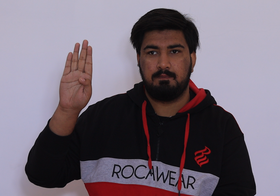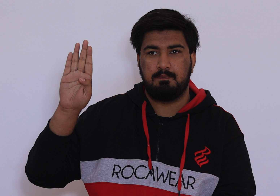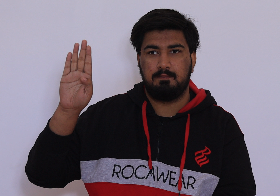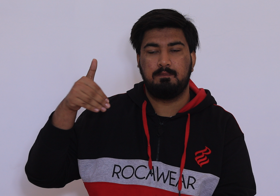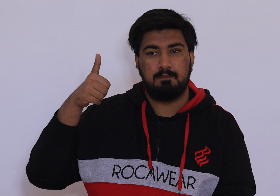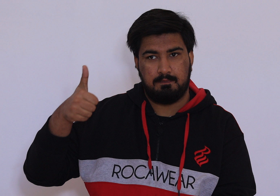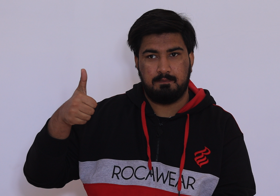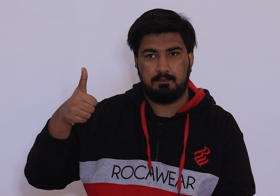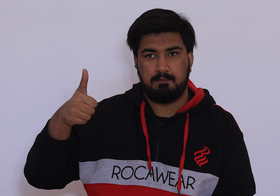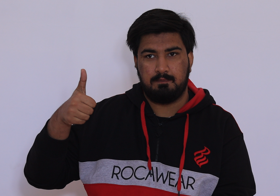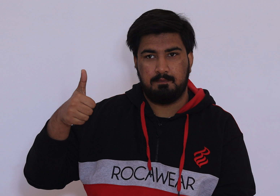best